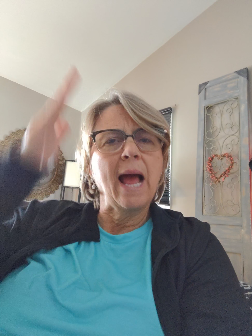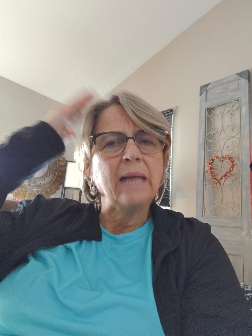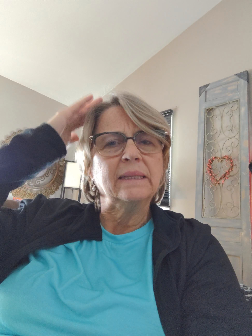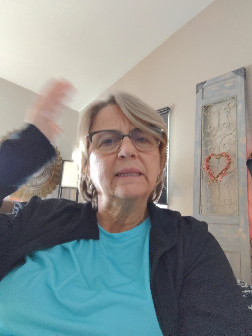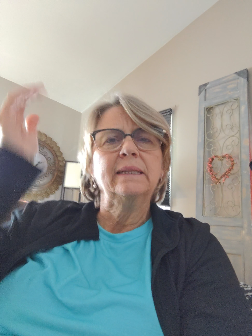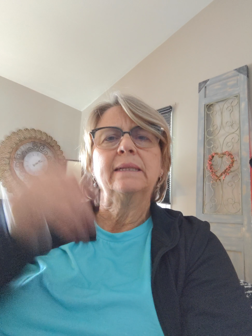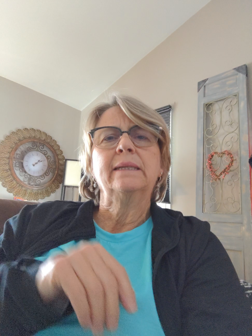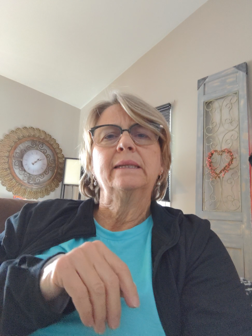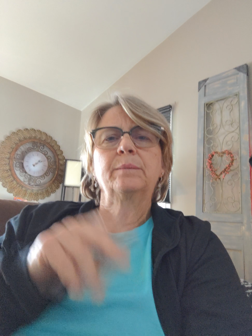hat